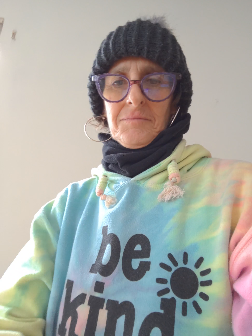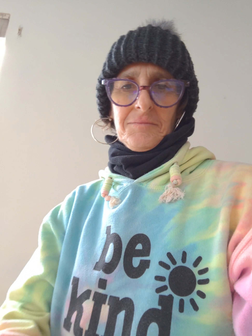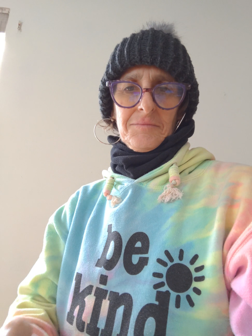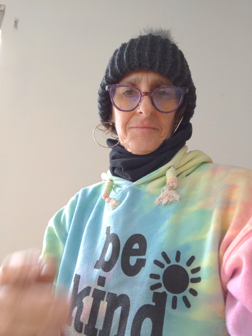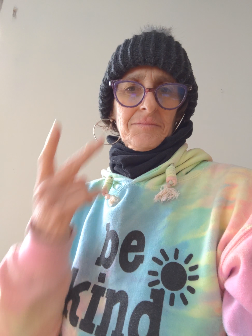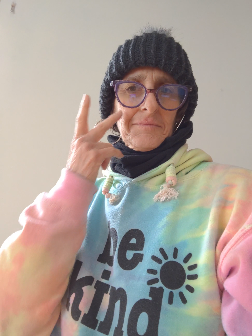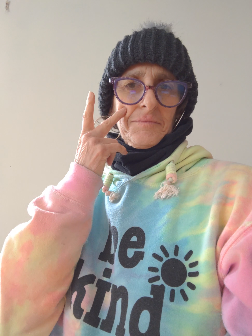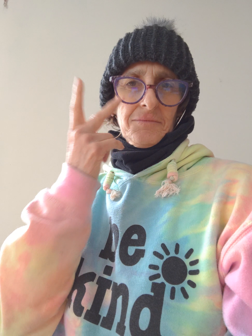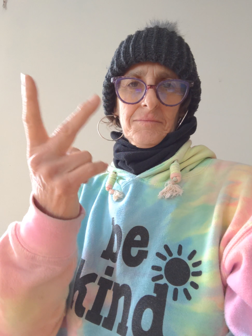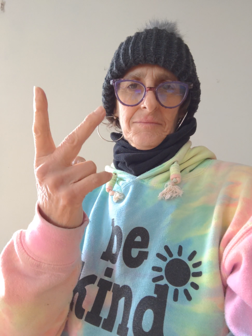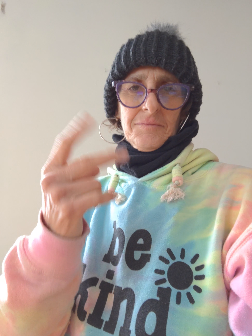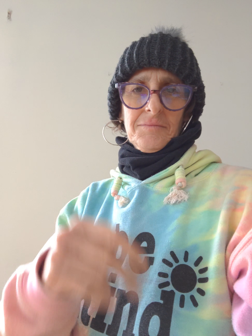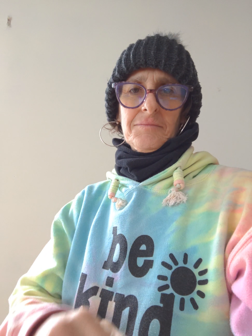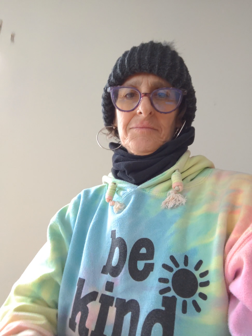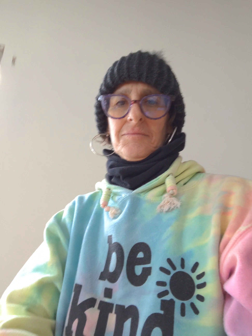see